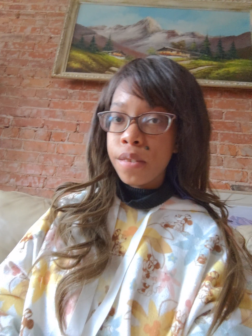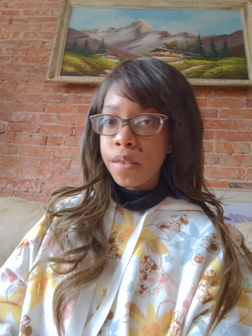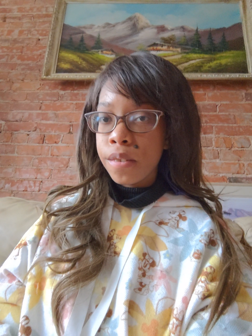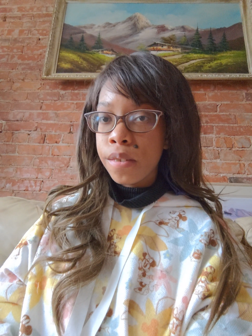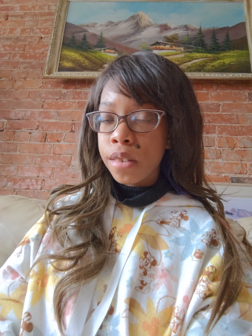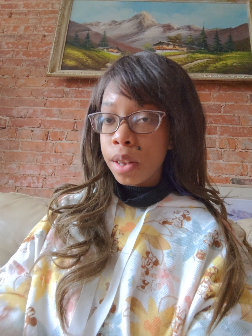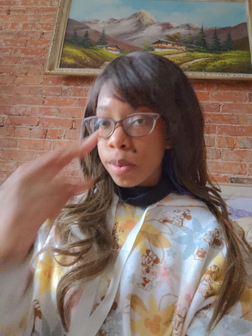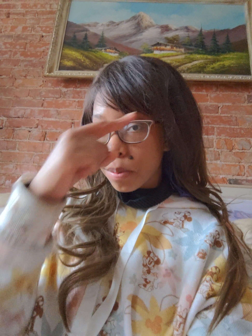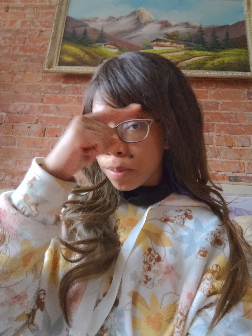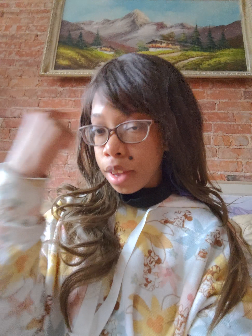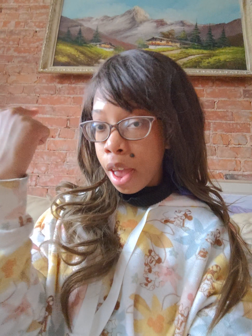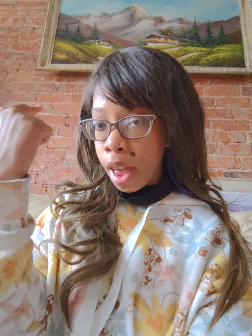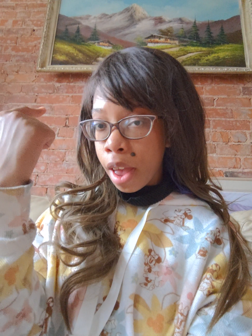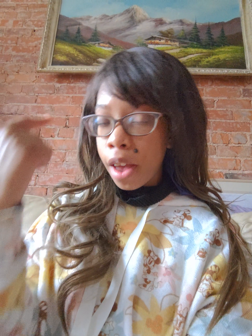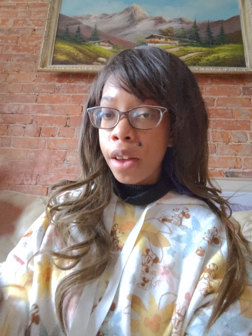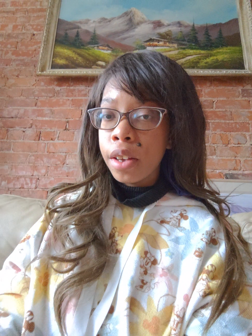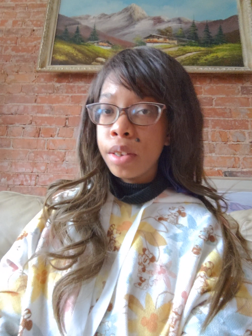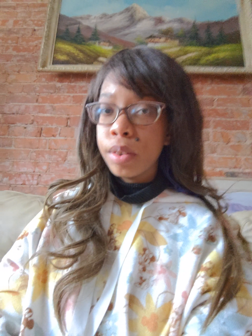black